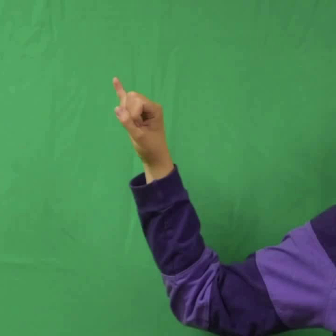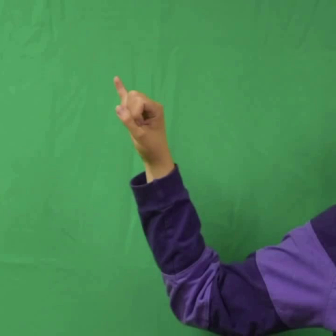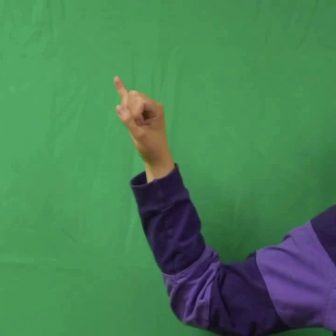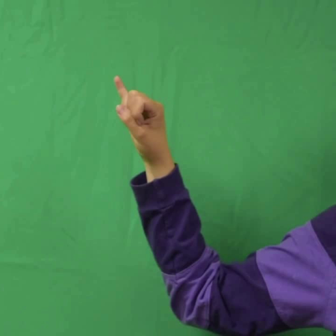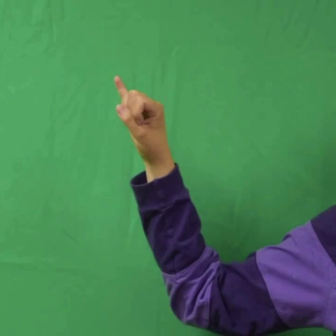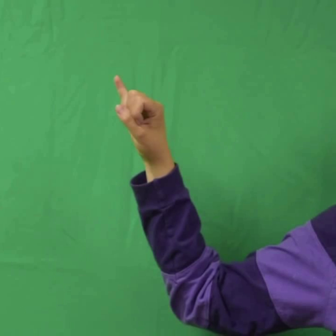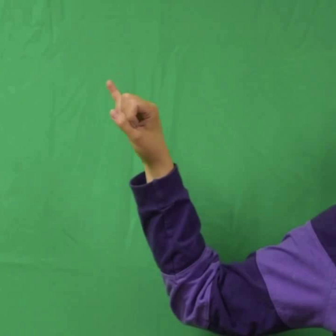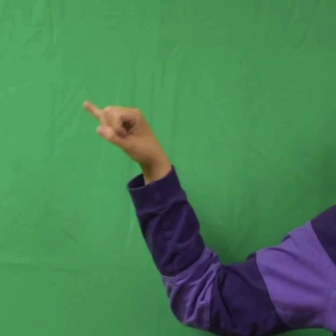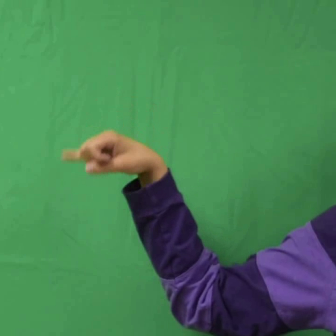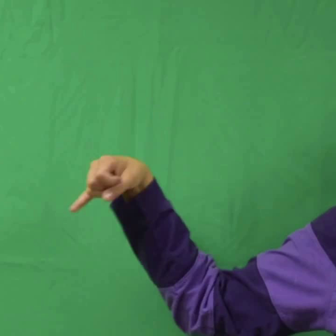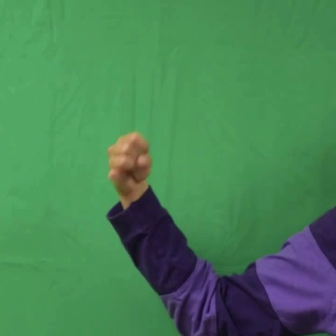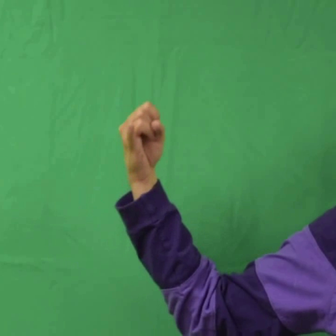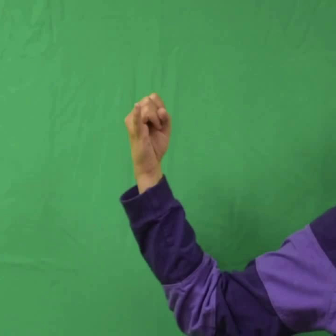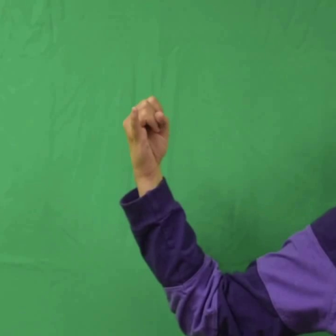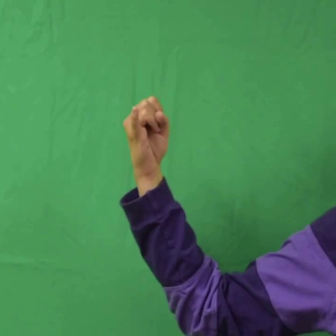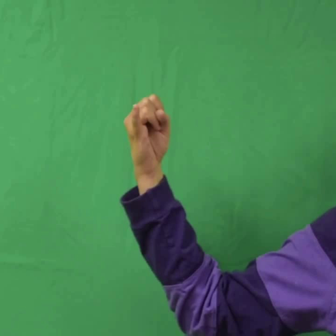J